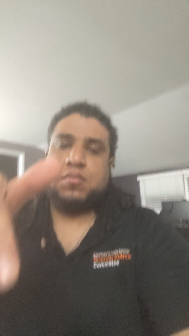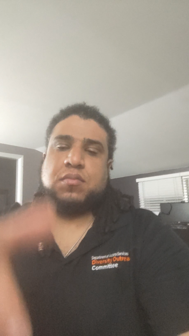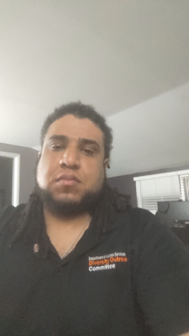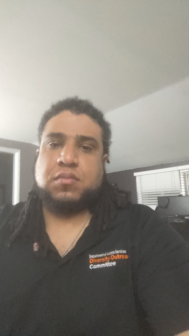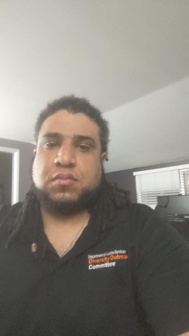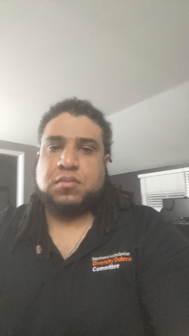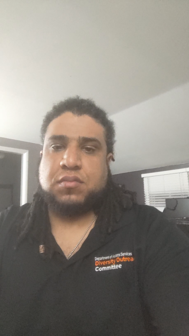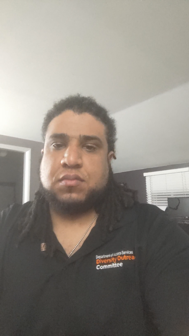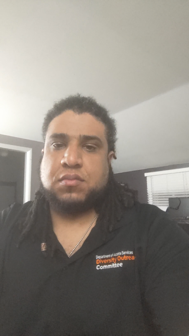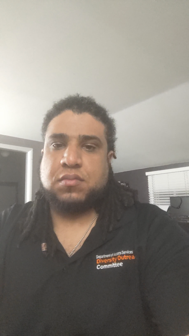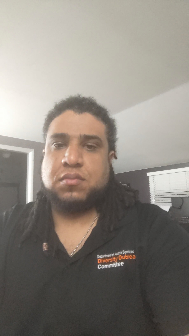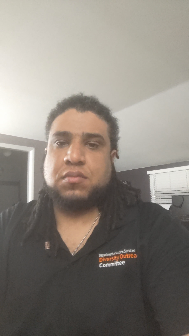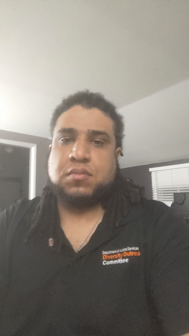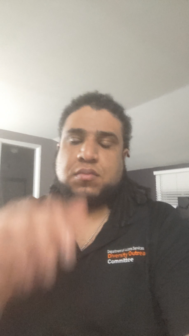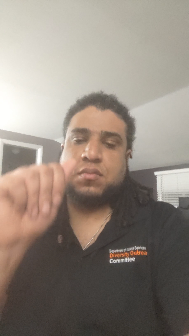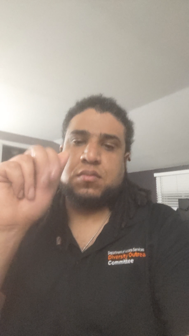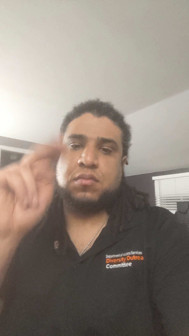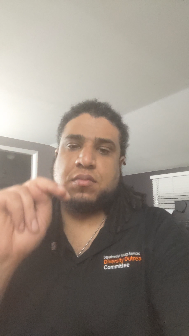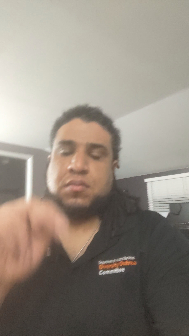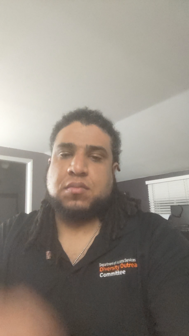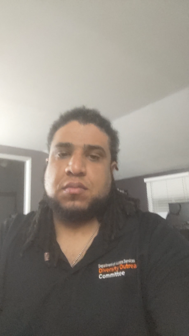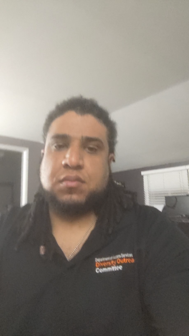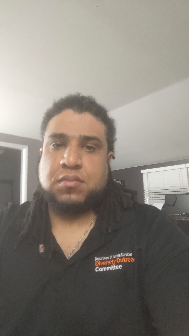an